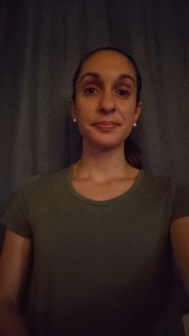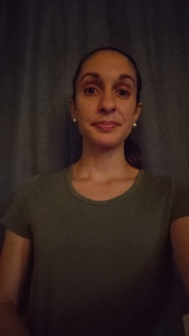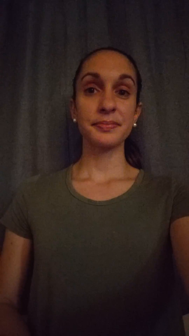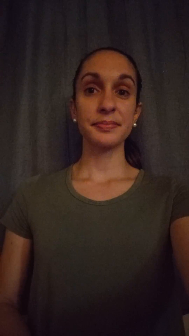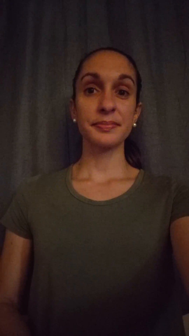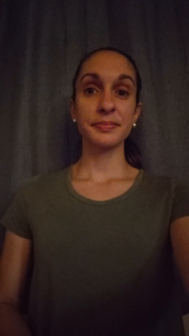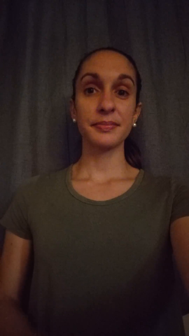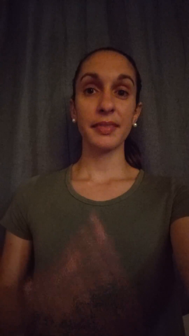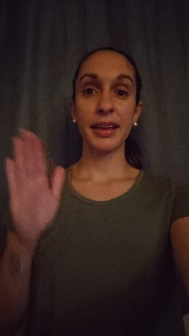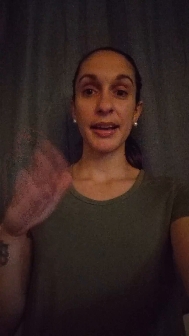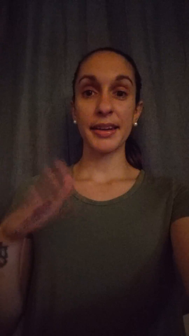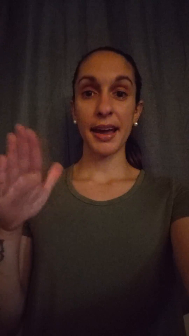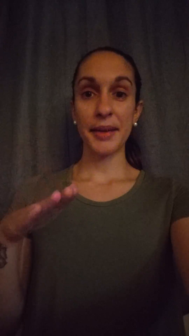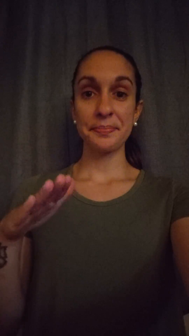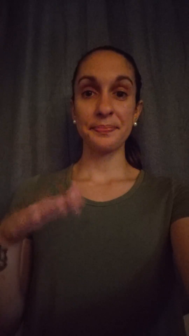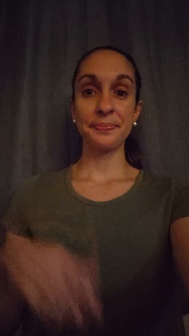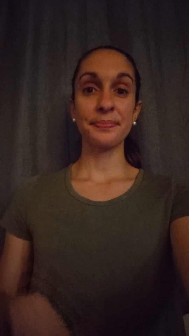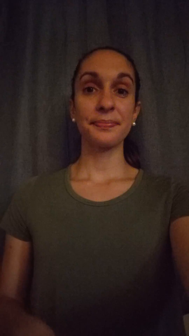clap